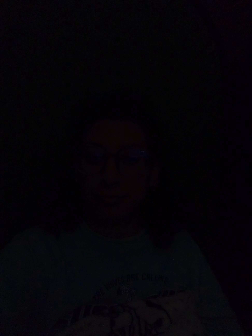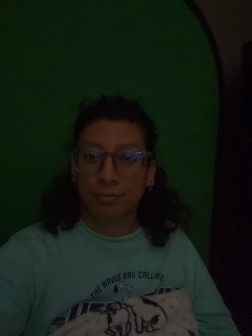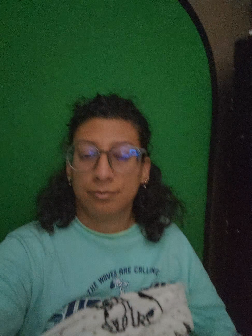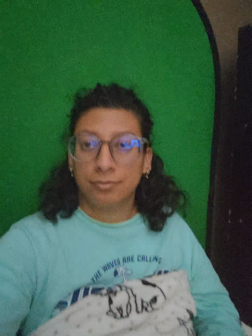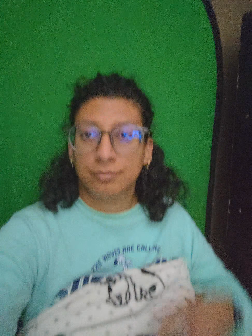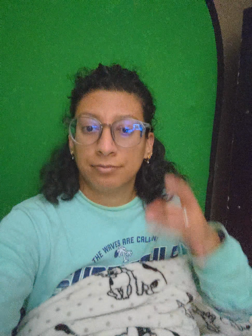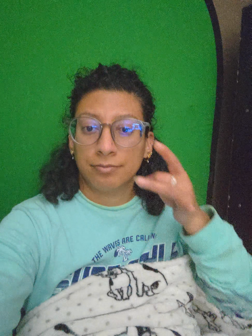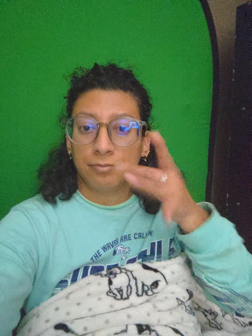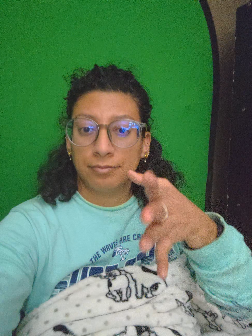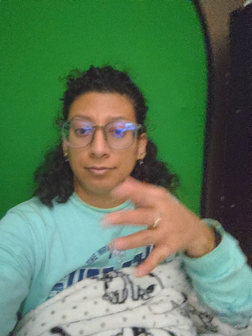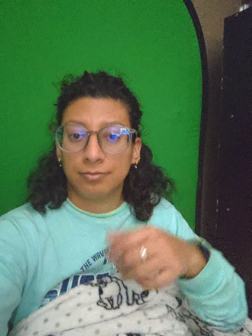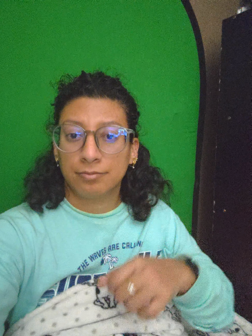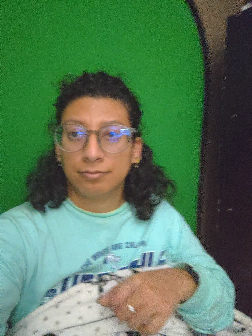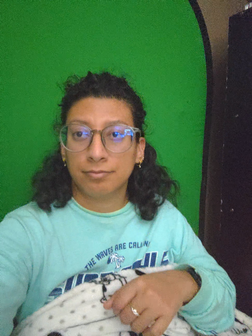hate